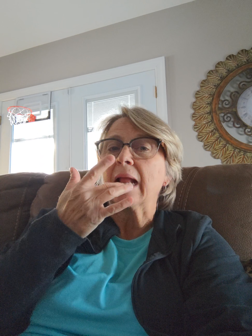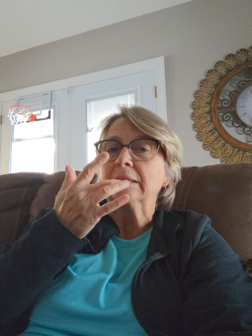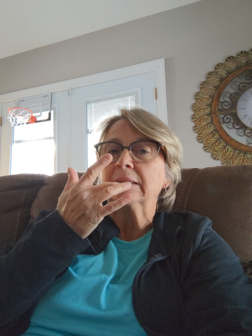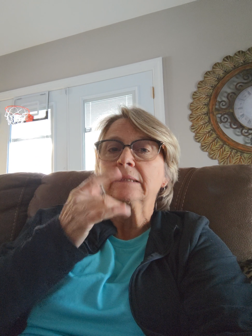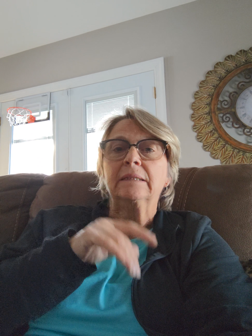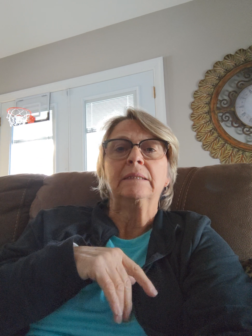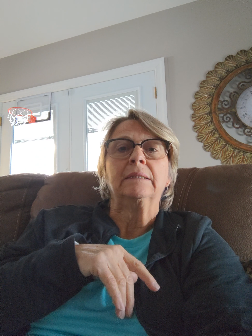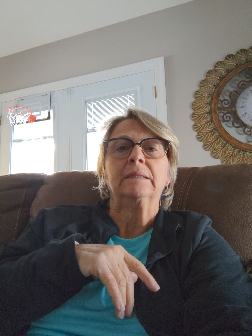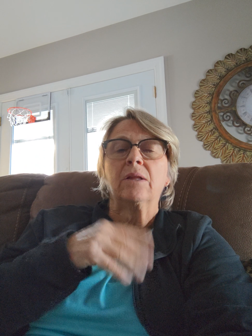taste